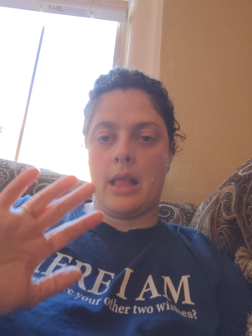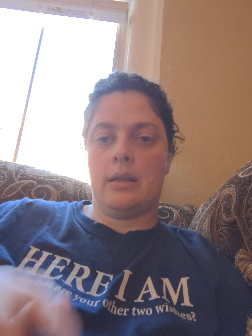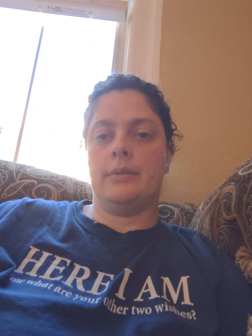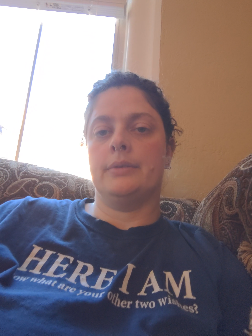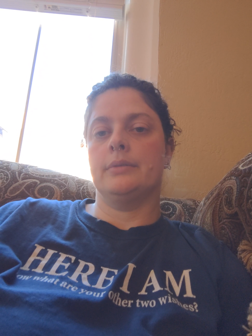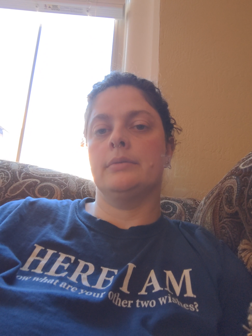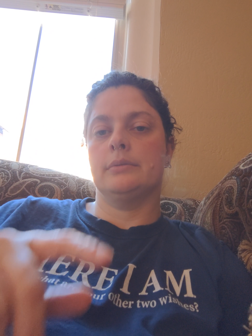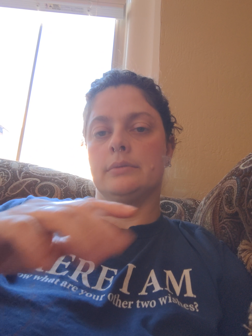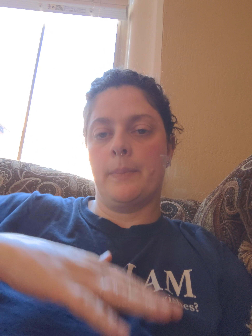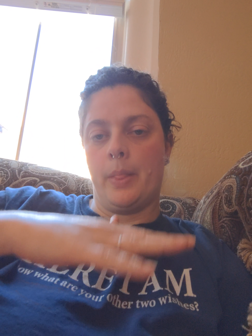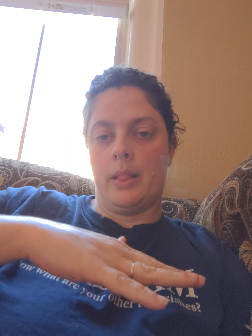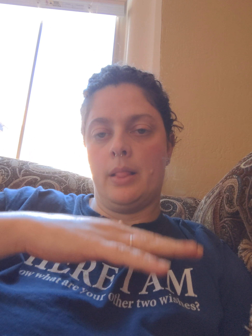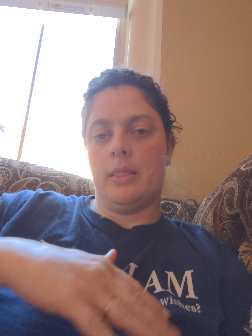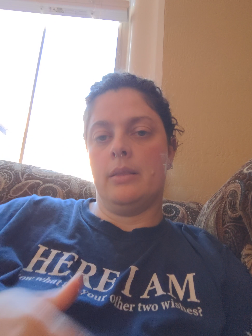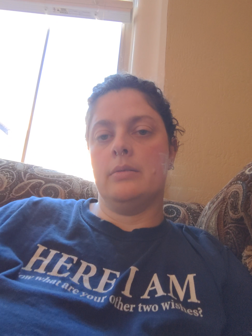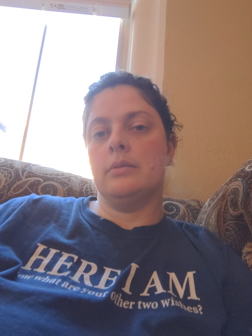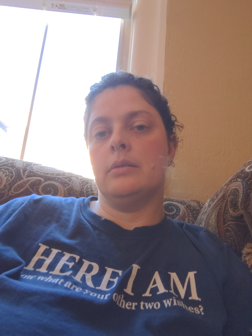table